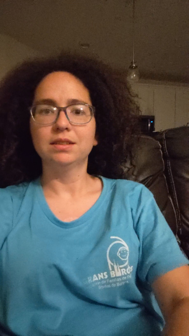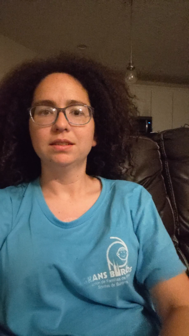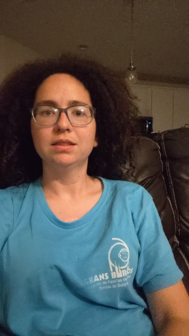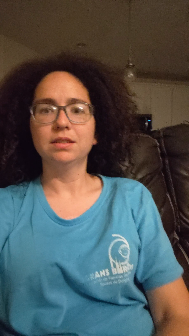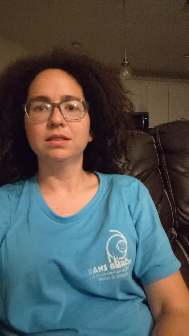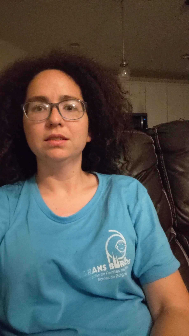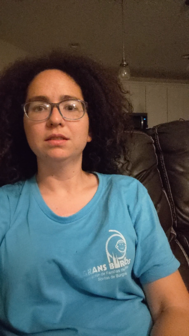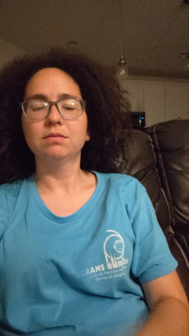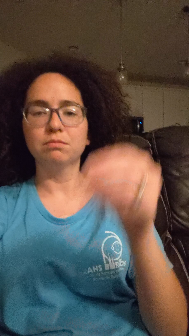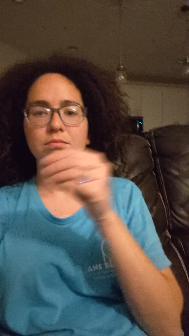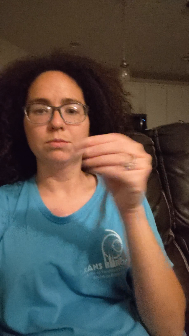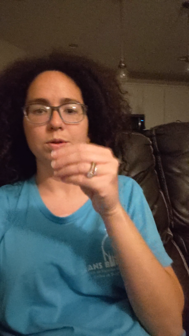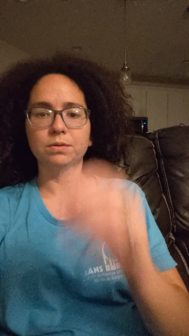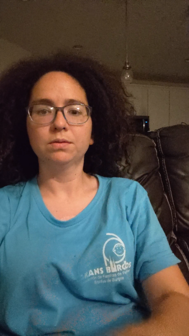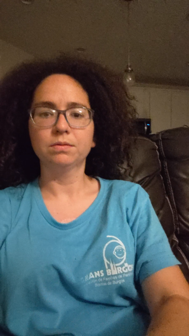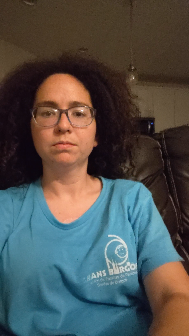more